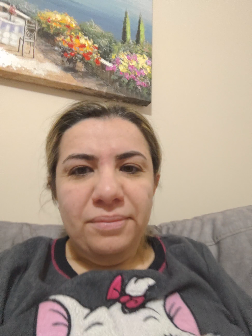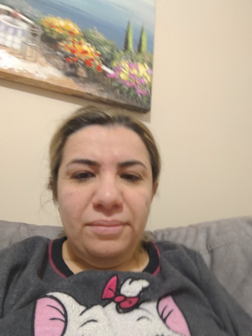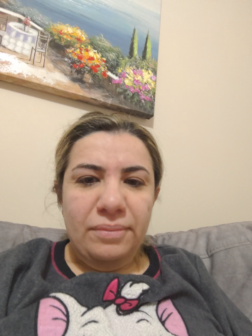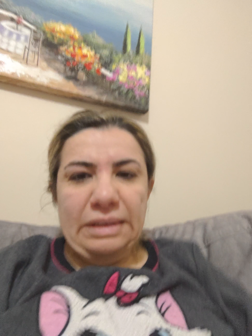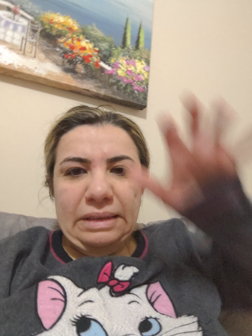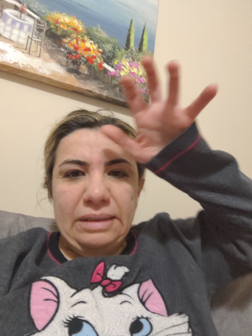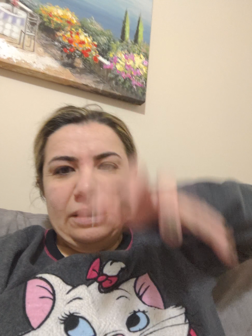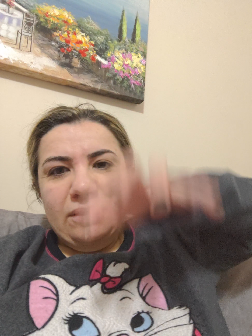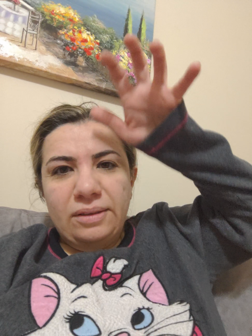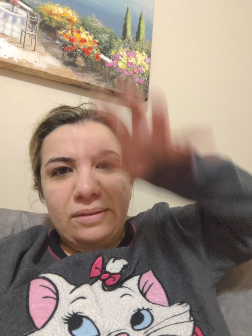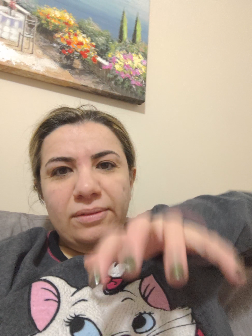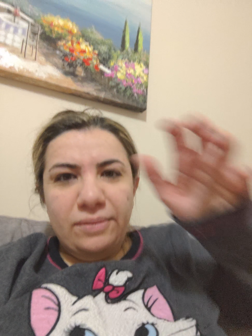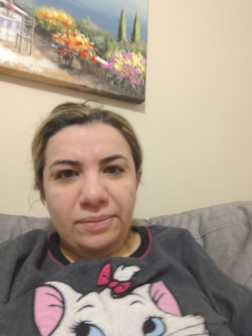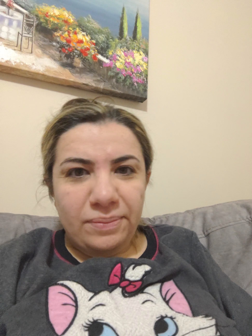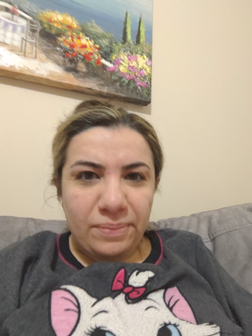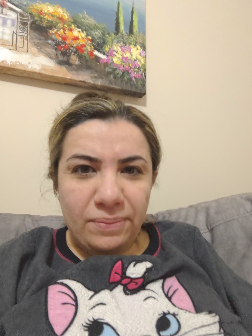alligator